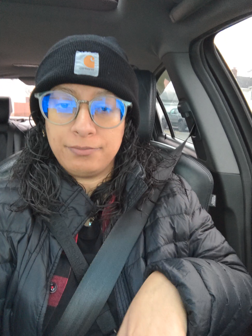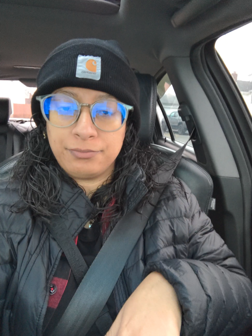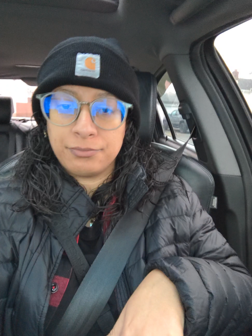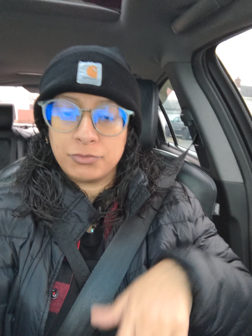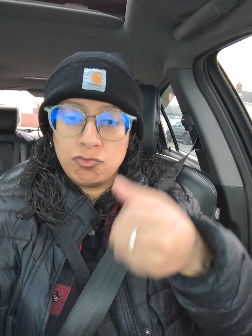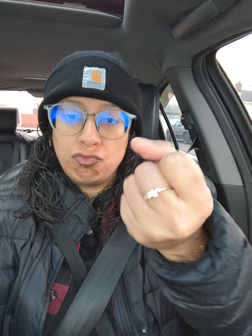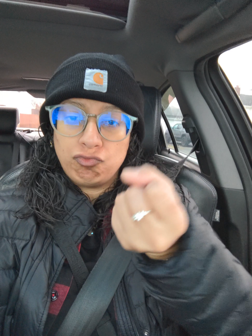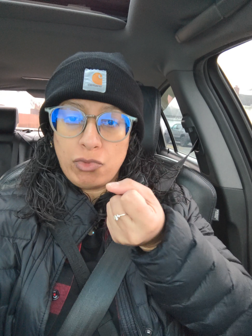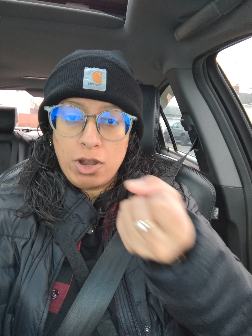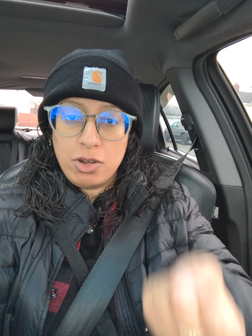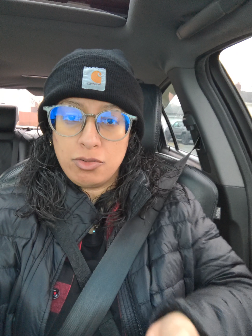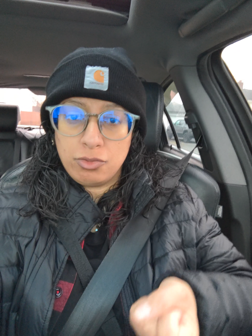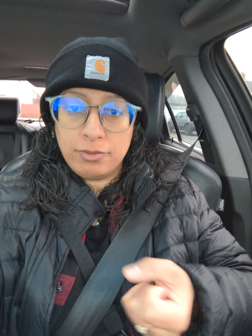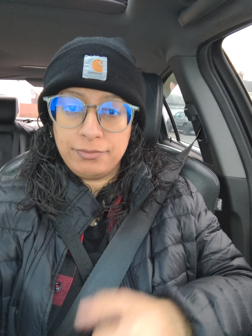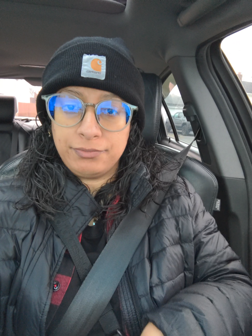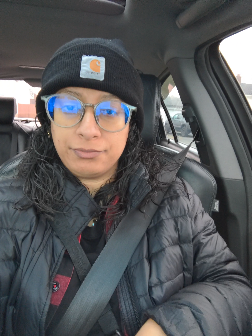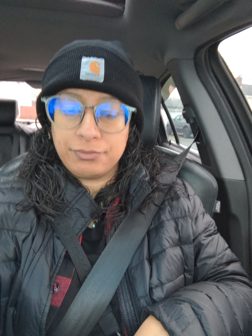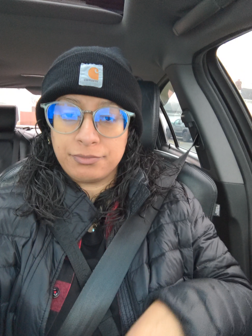drawer